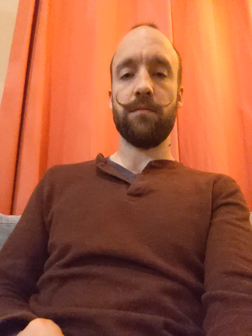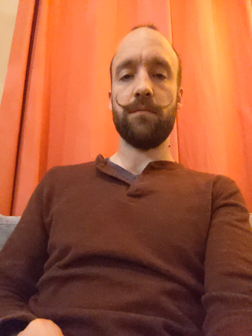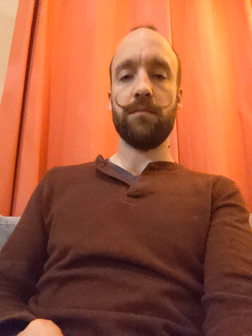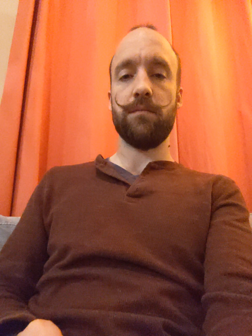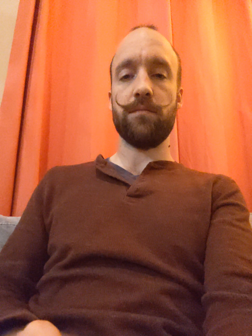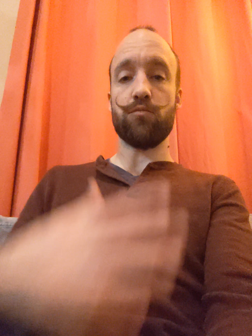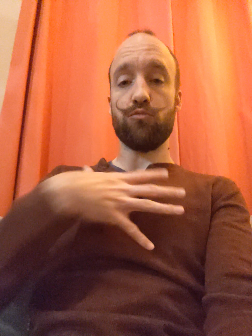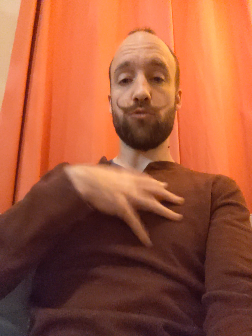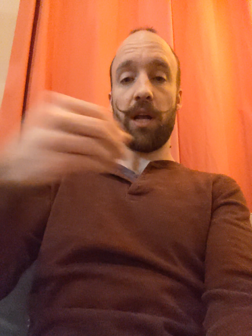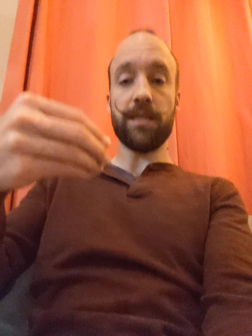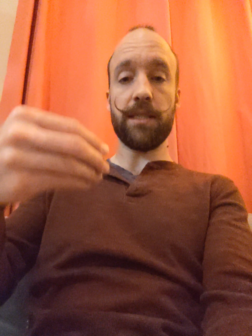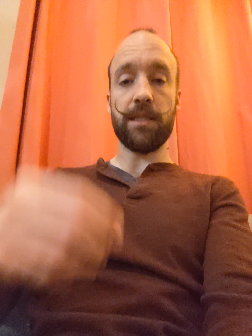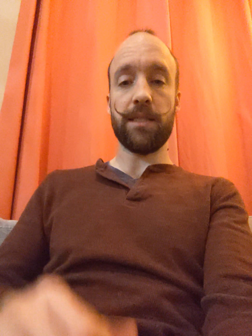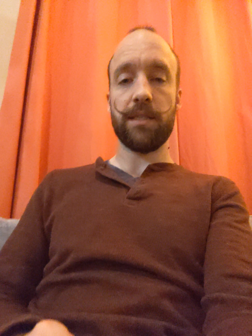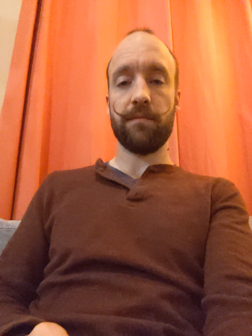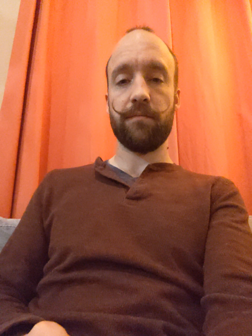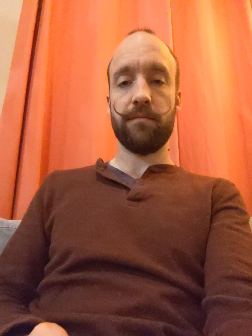white